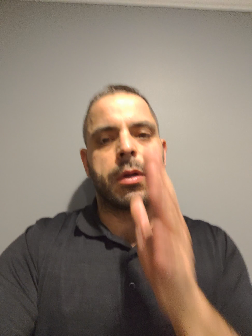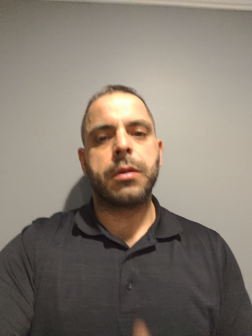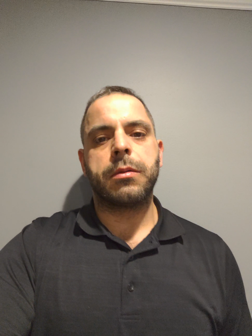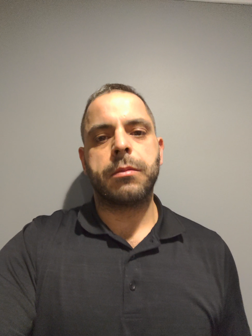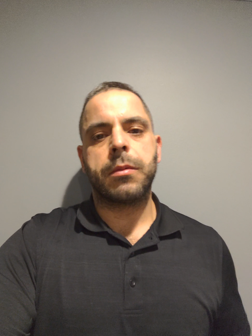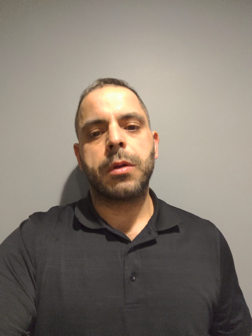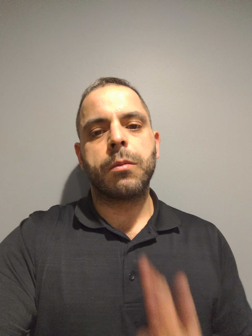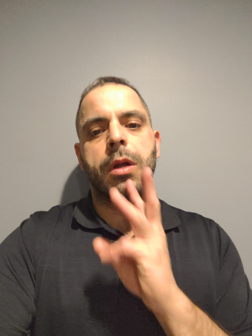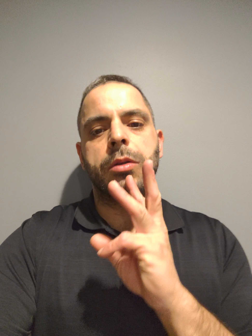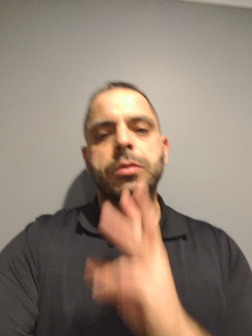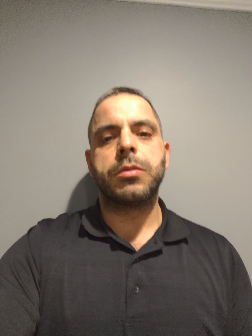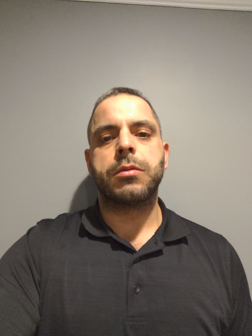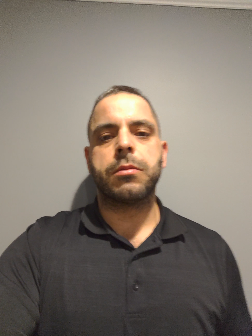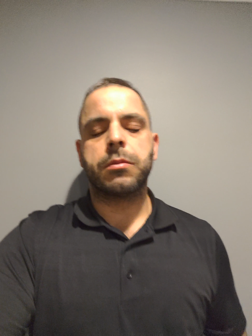water